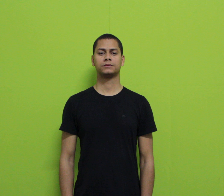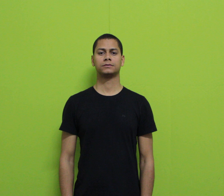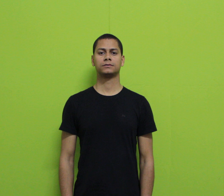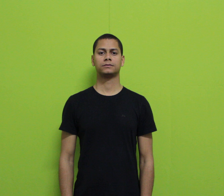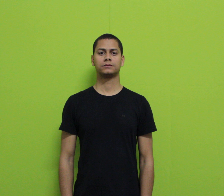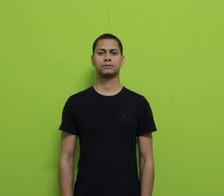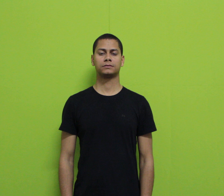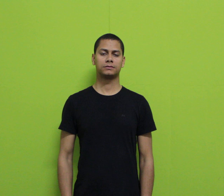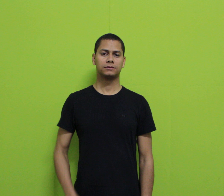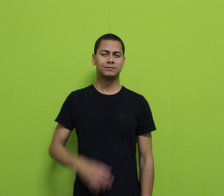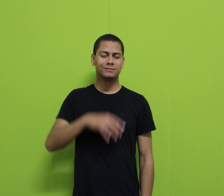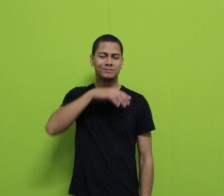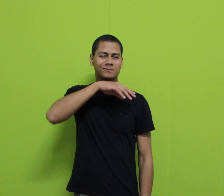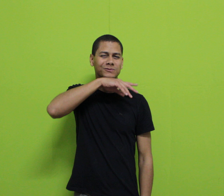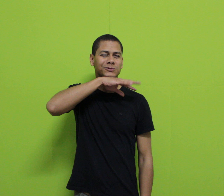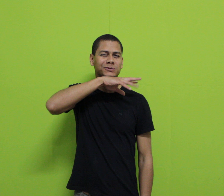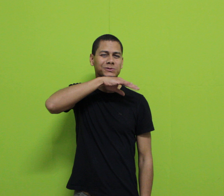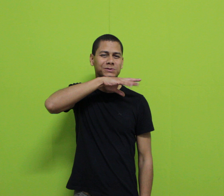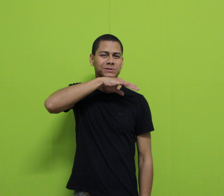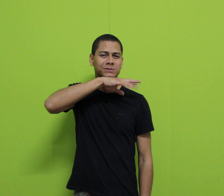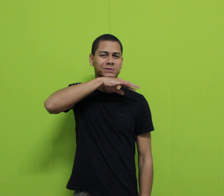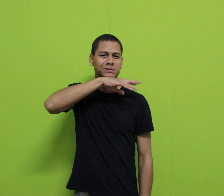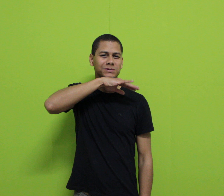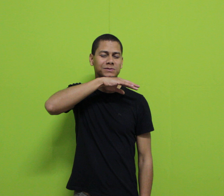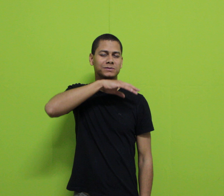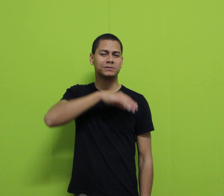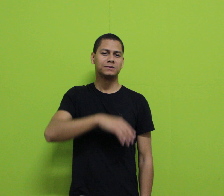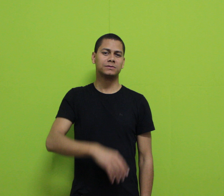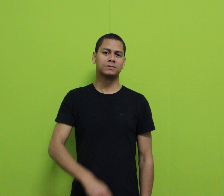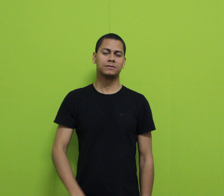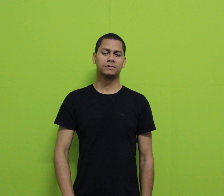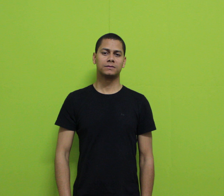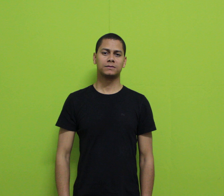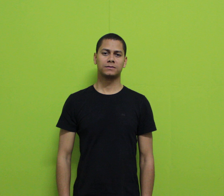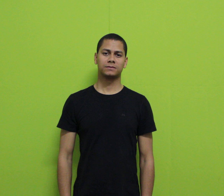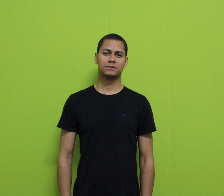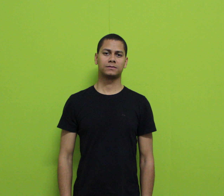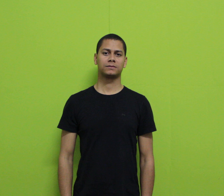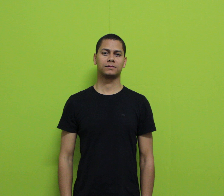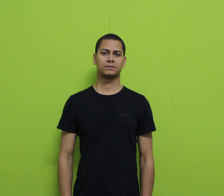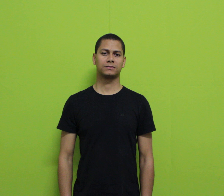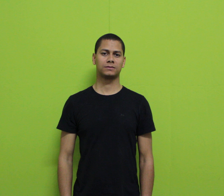ruim